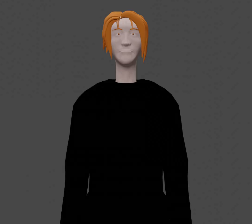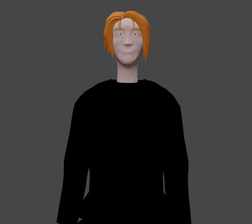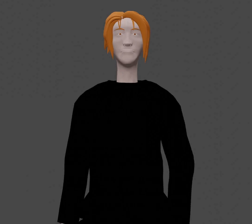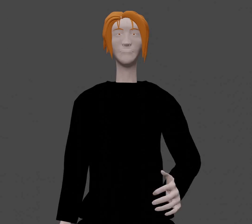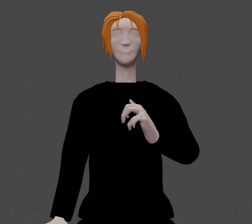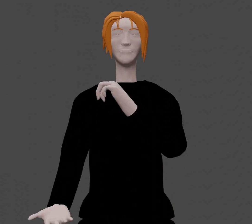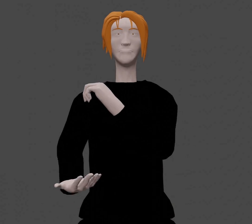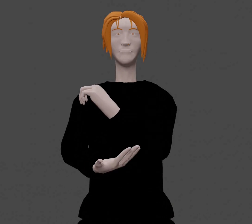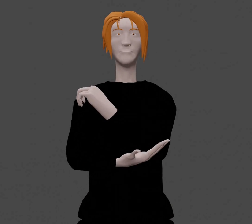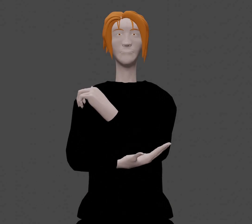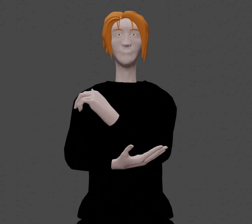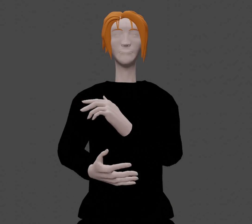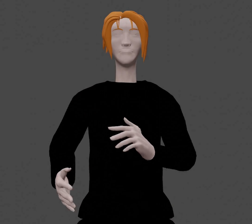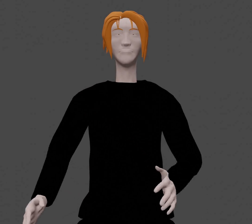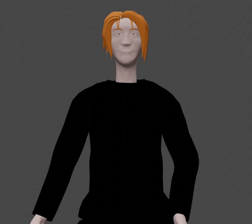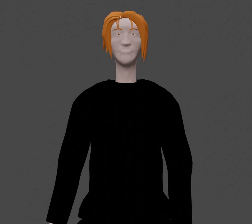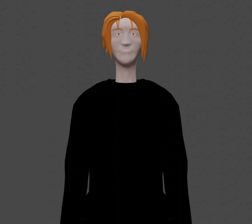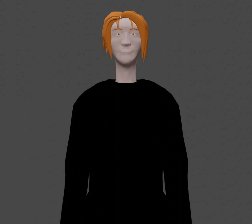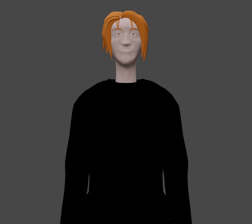Axe